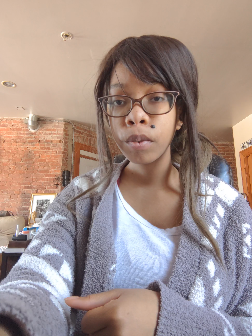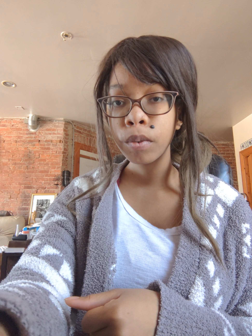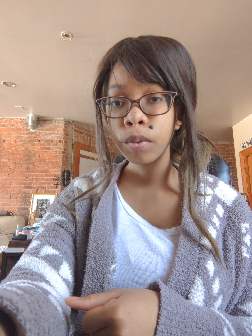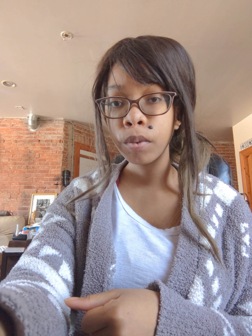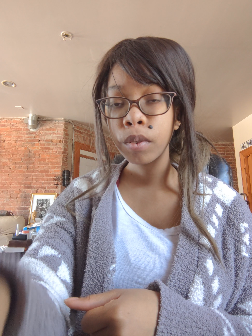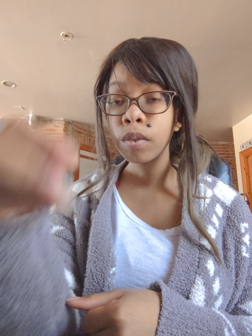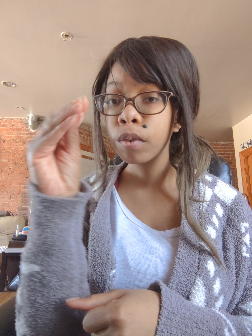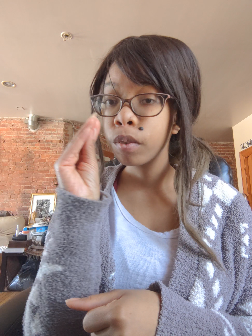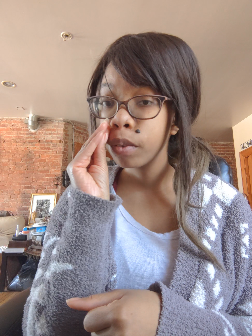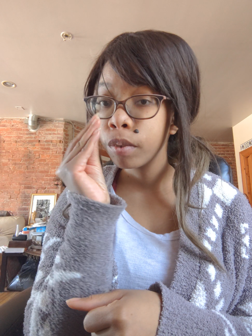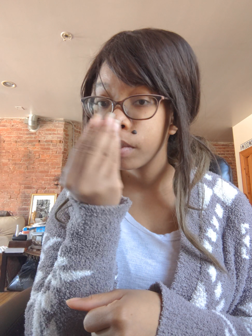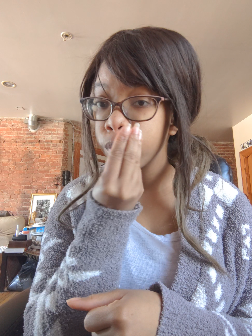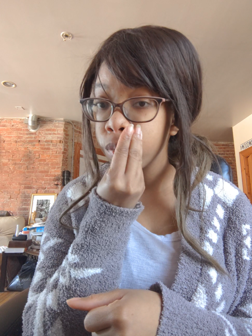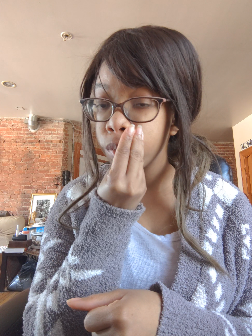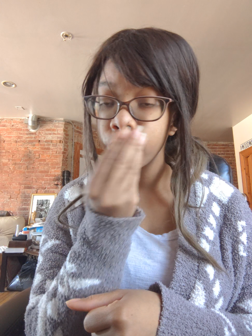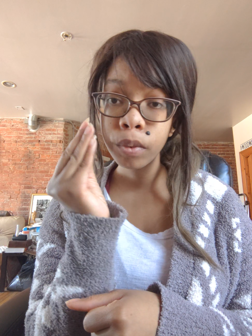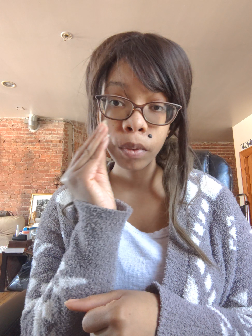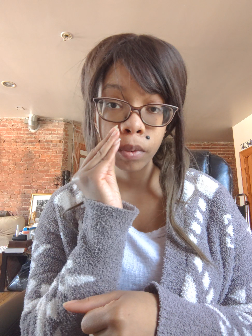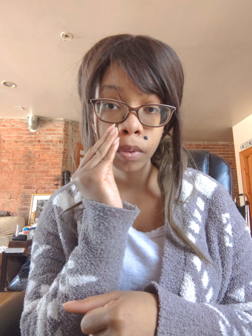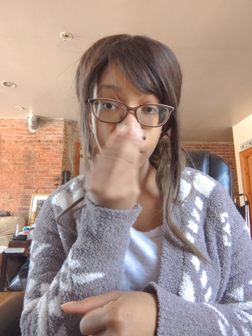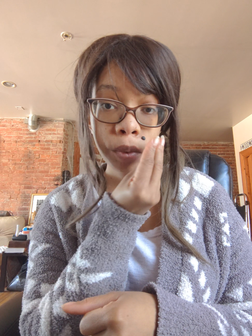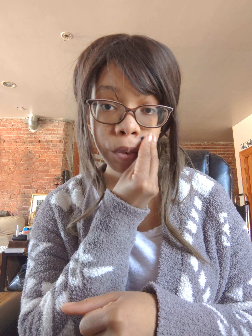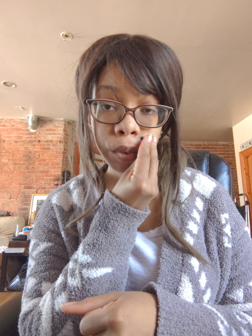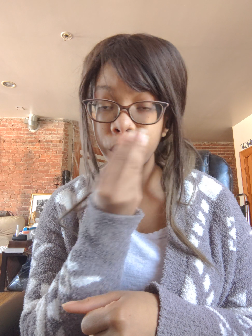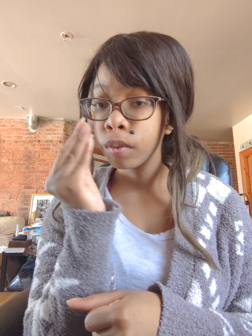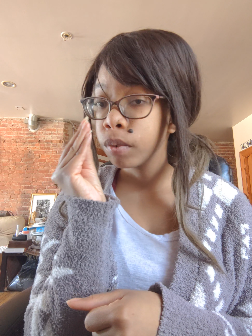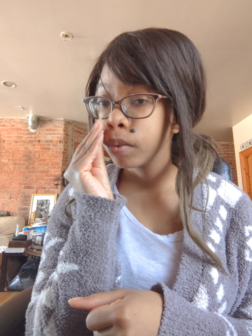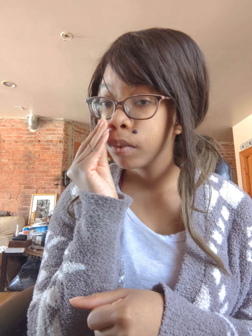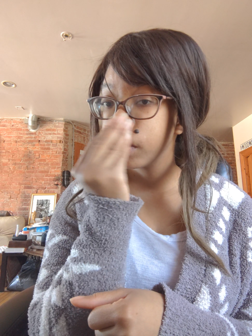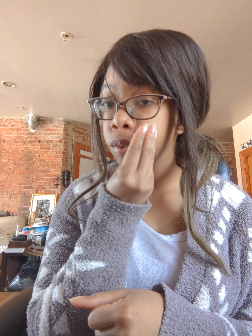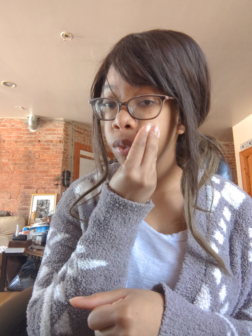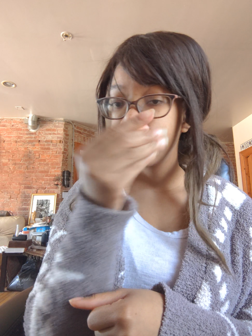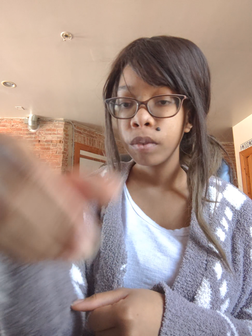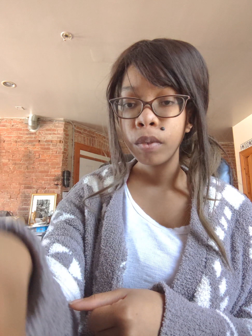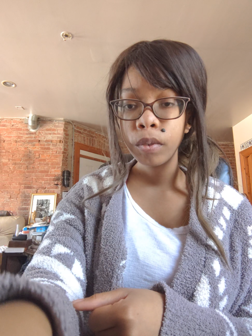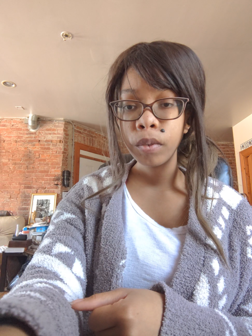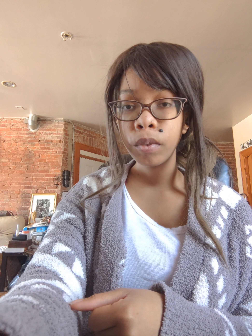flower